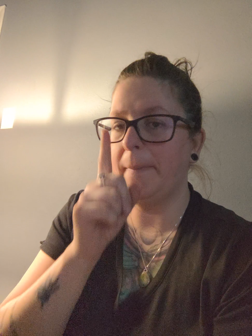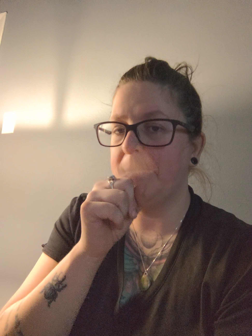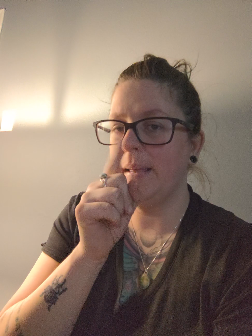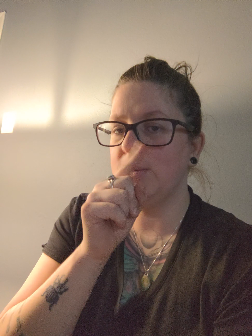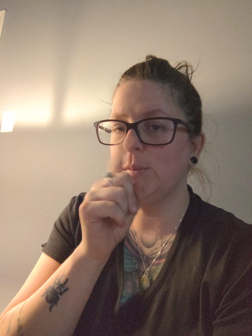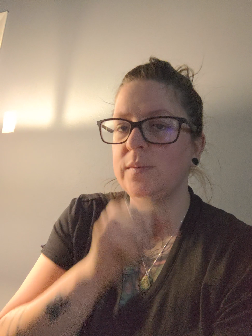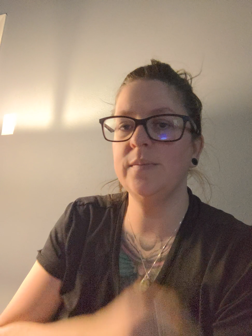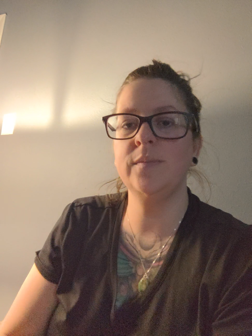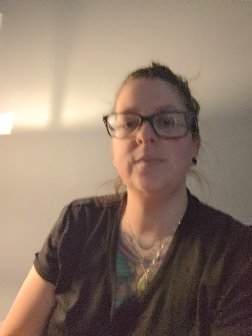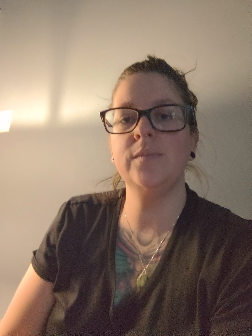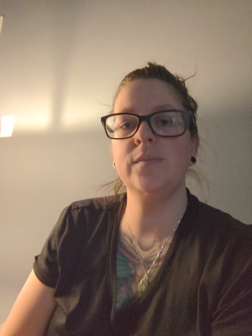mouse